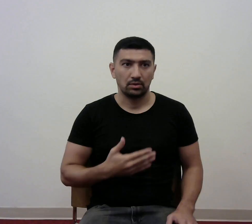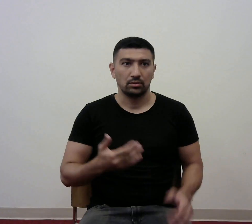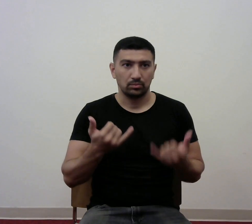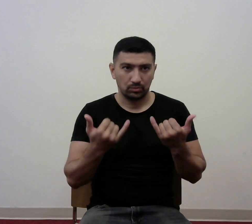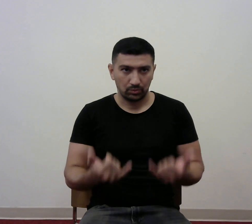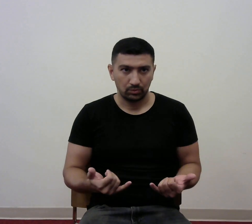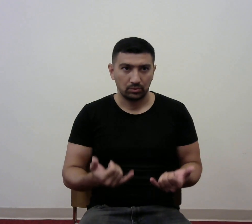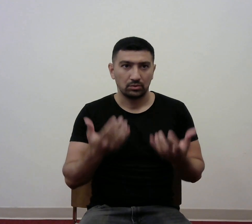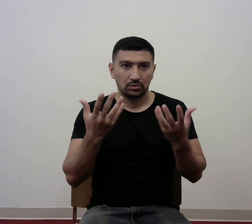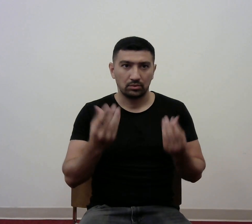bu gün